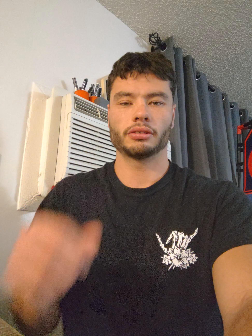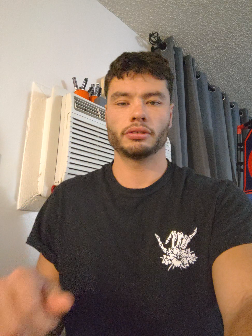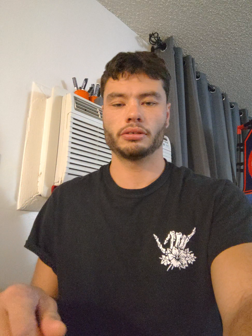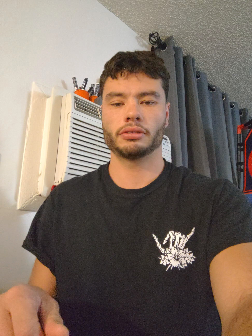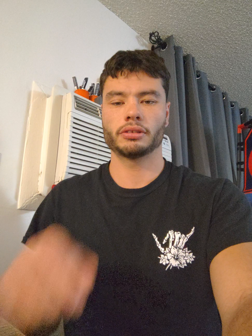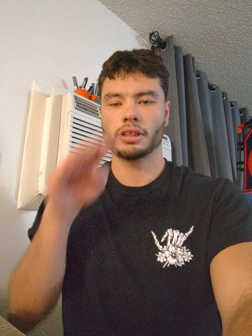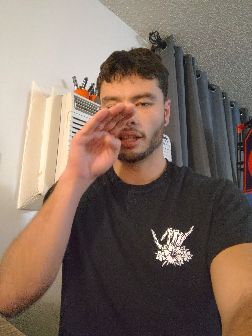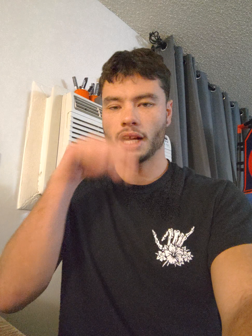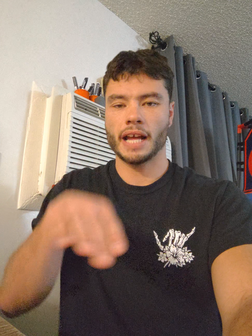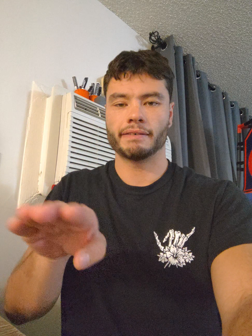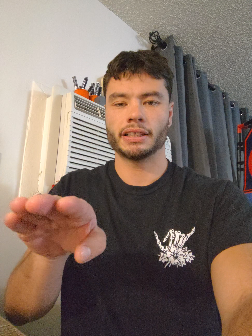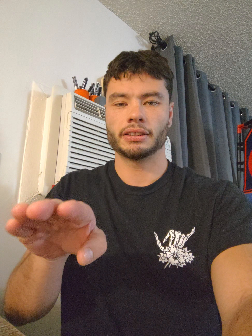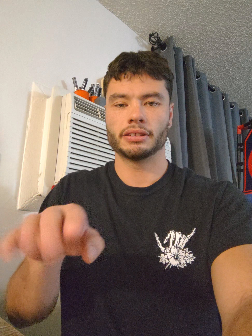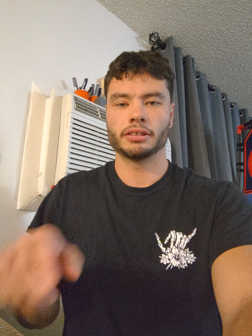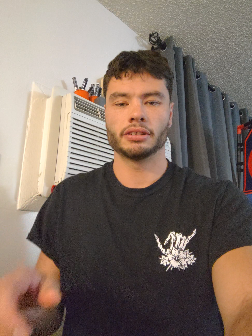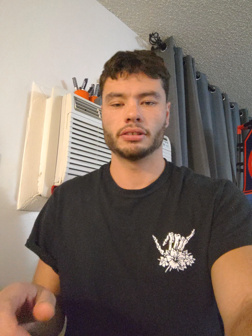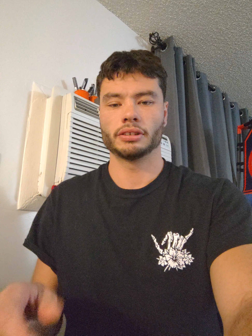elephant